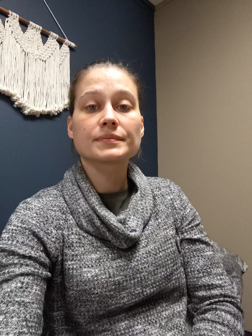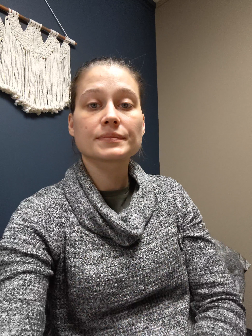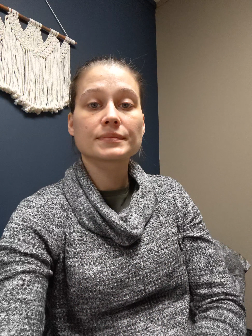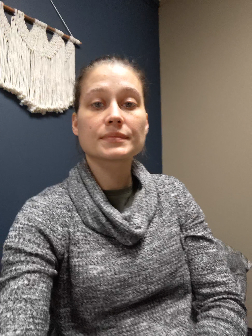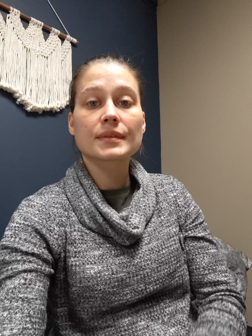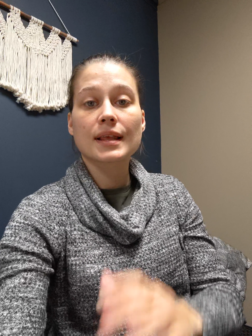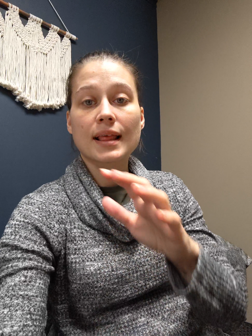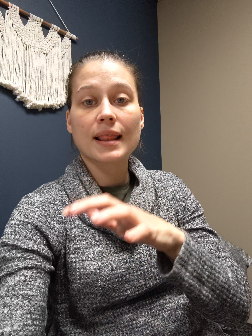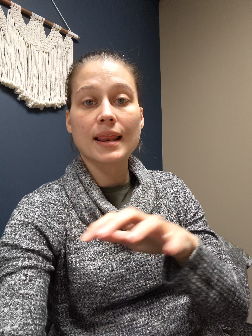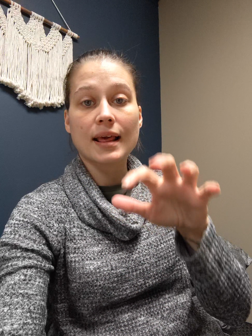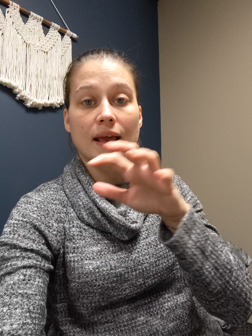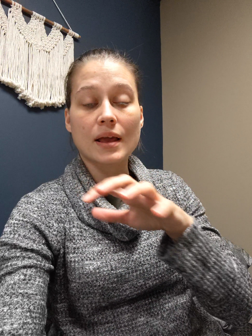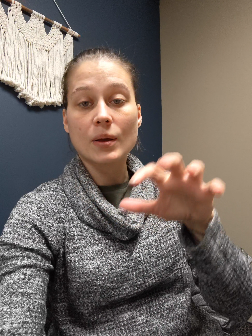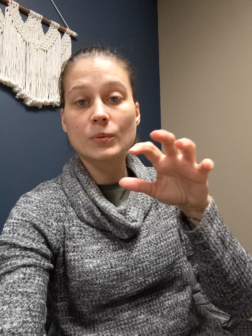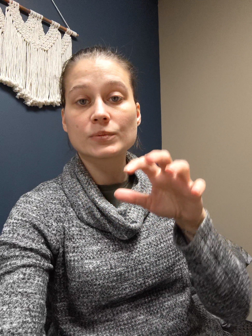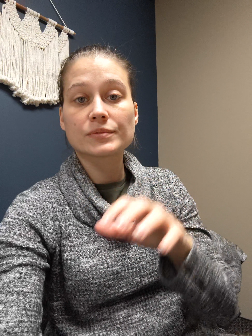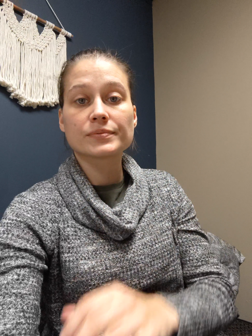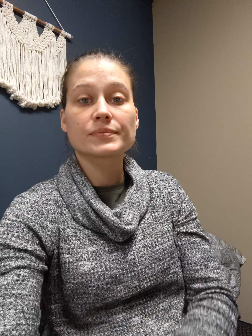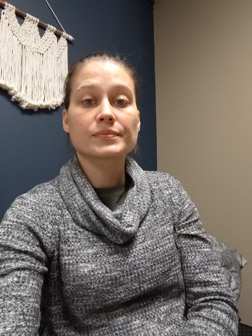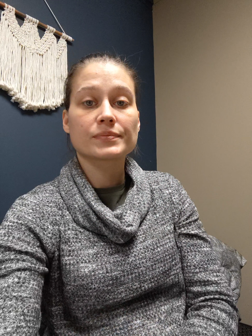cloud